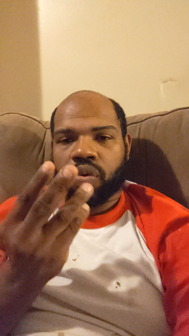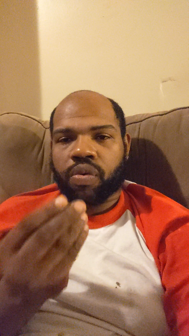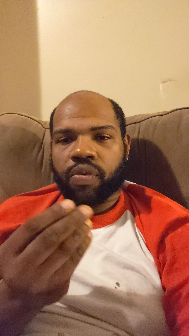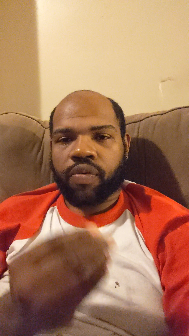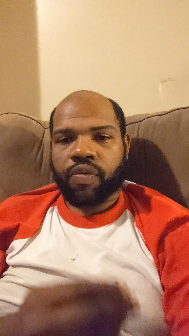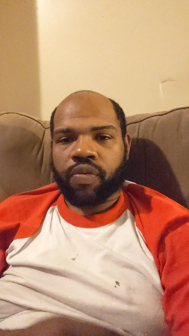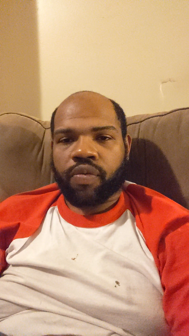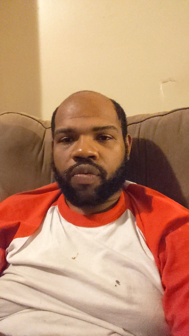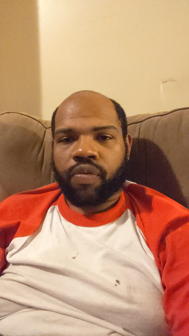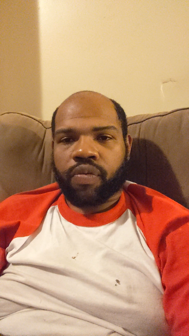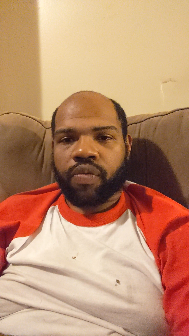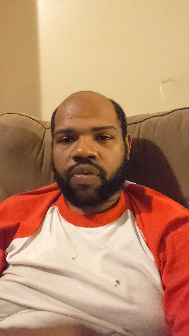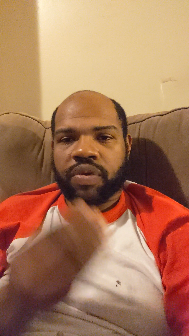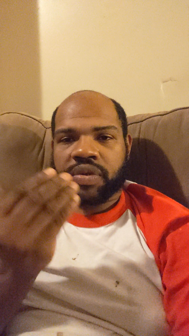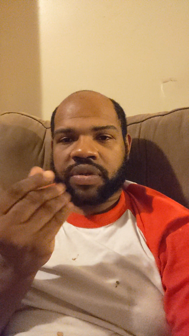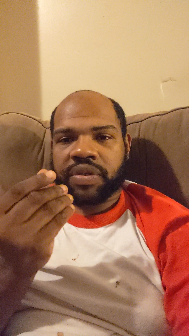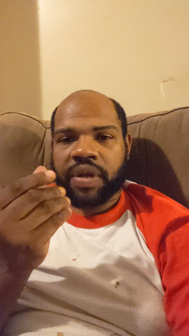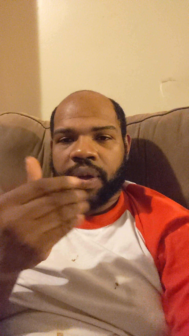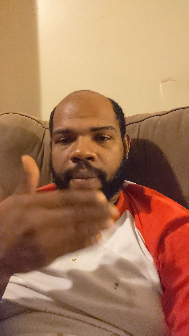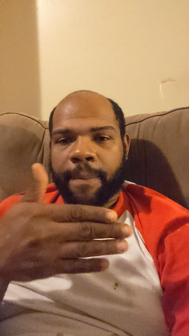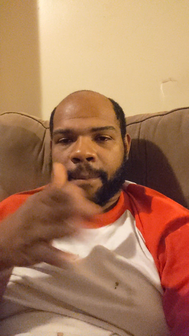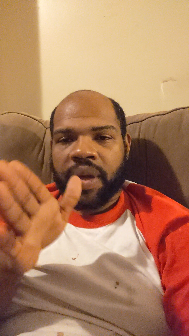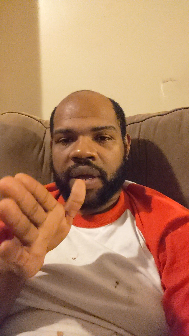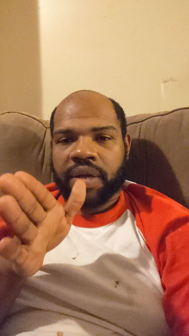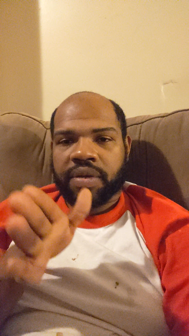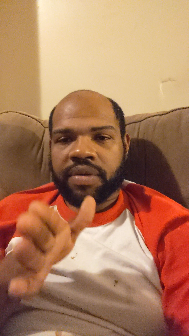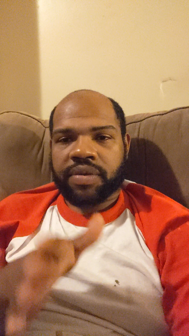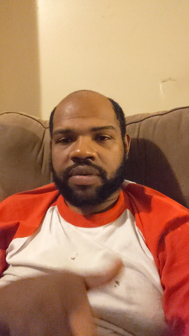sandbox